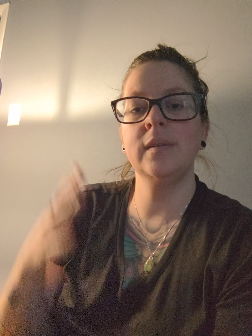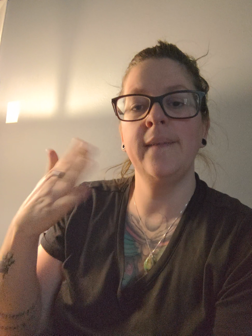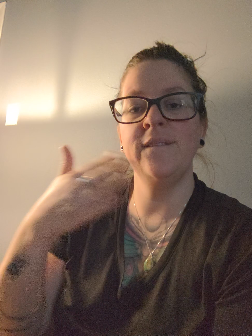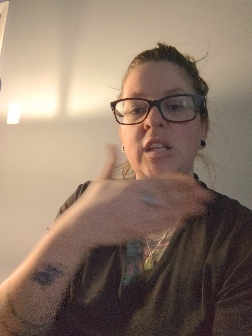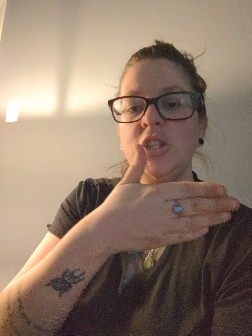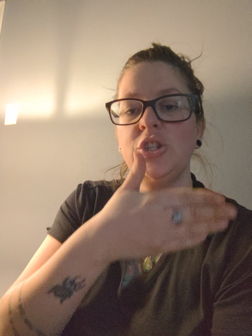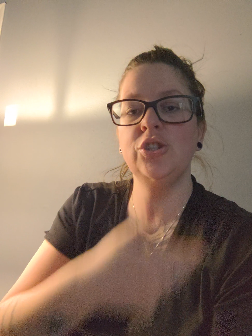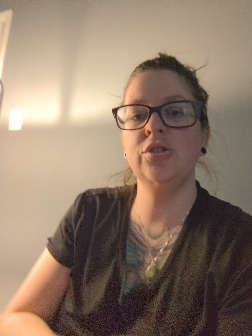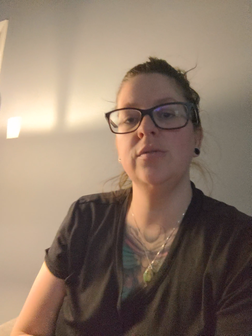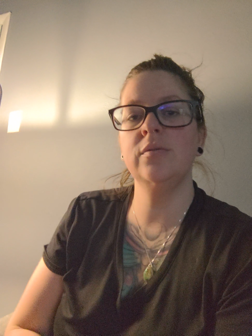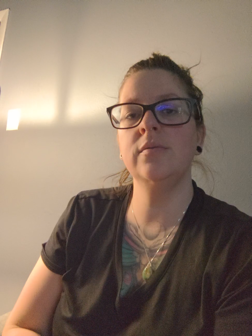fish